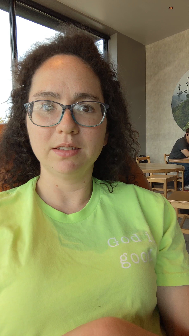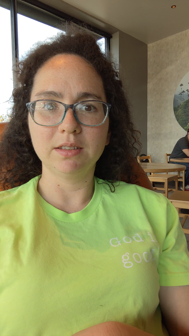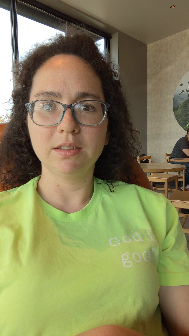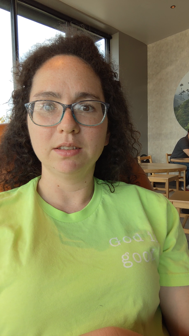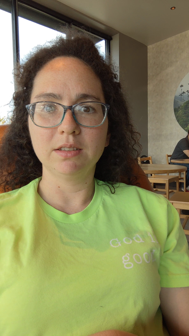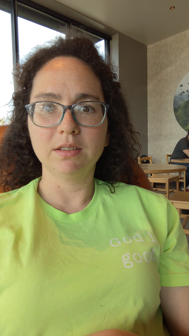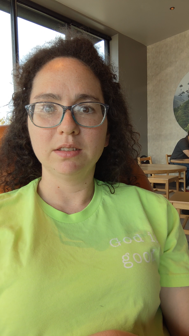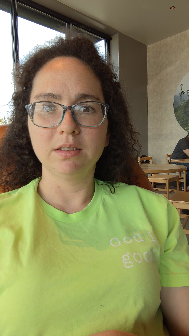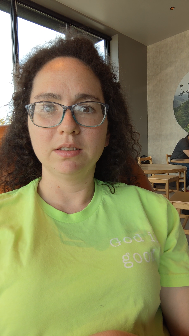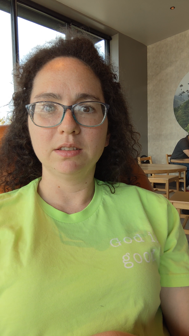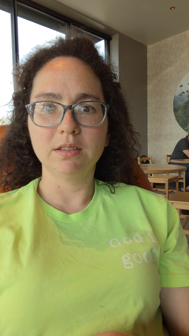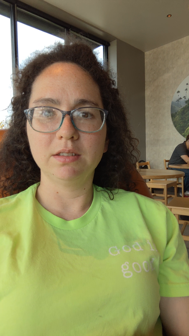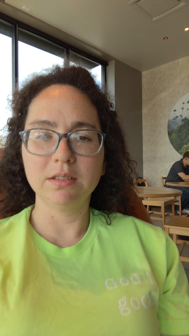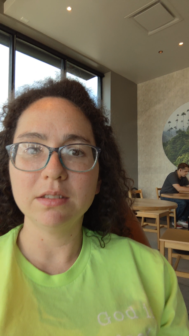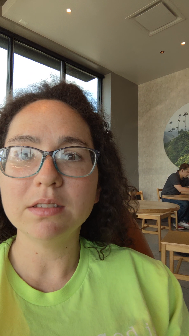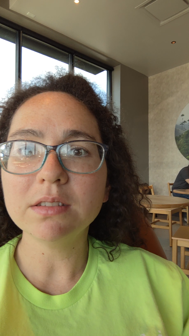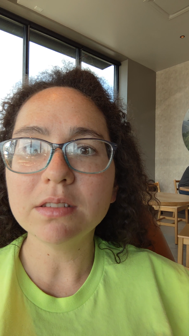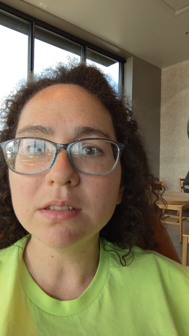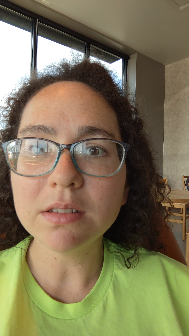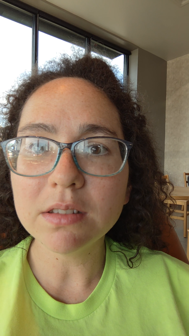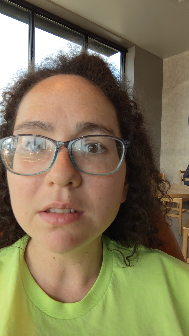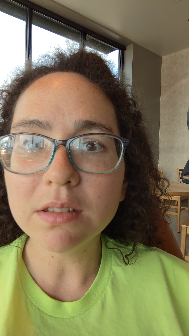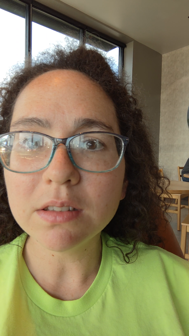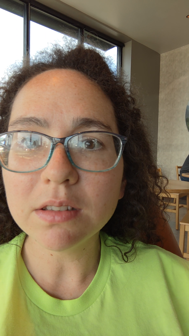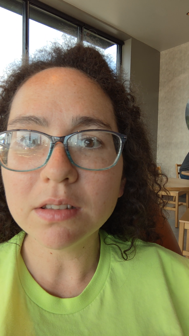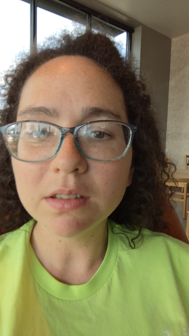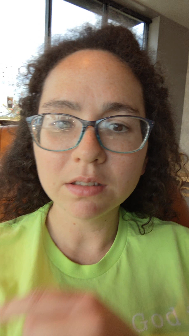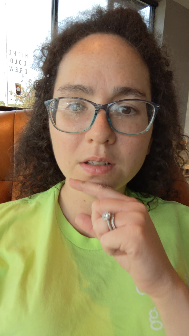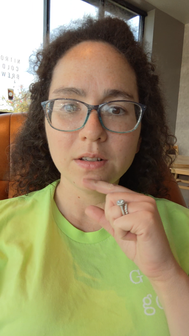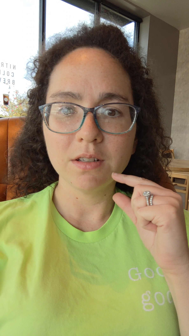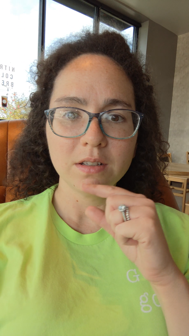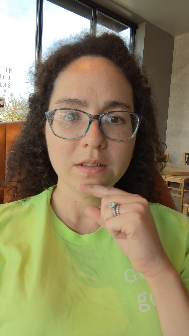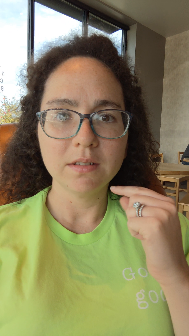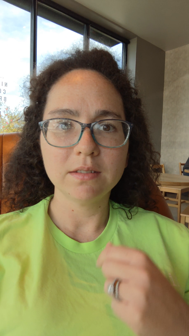glue